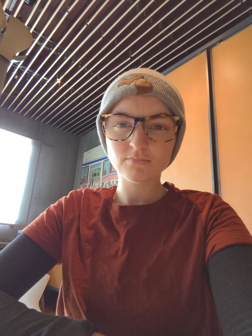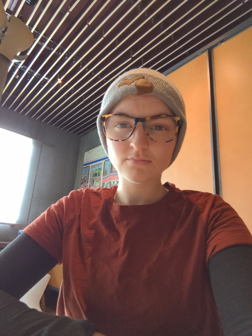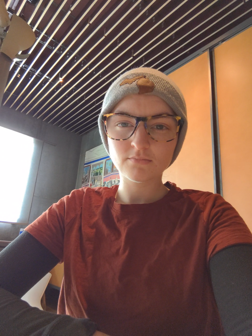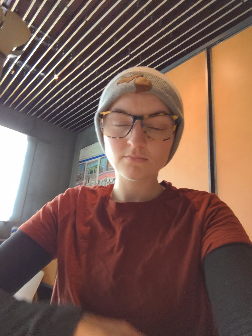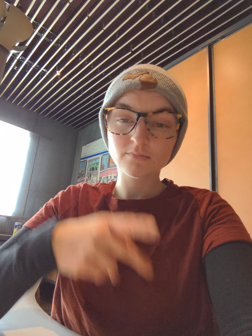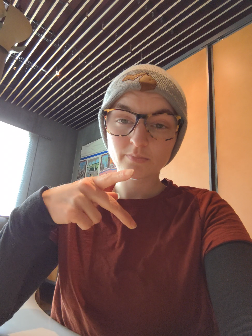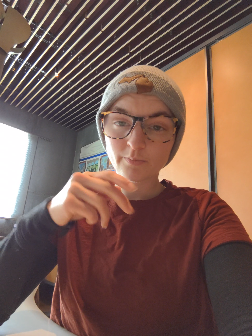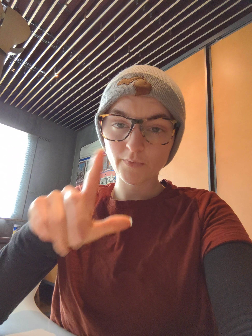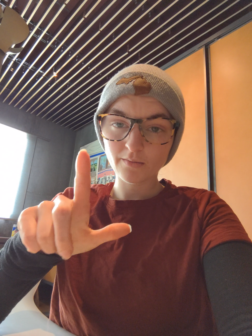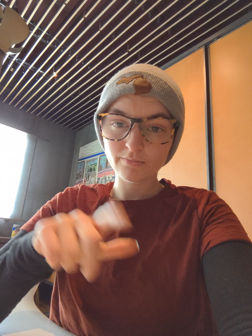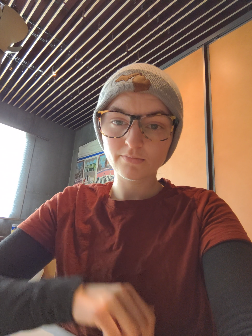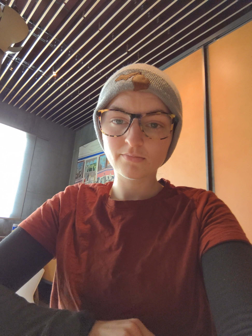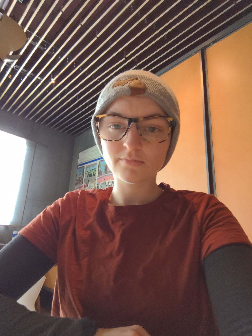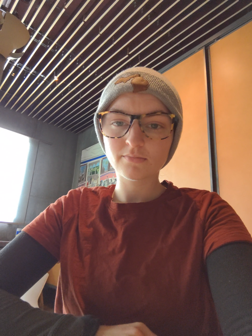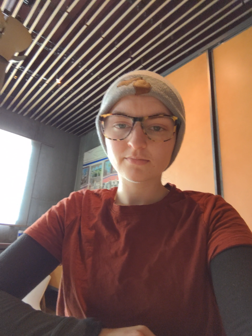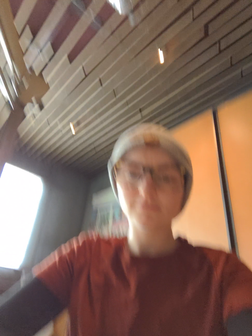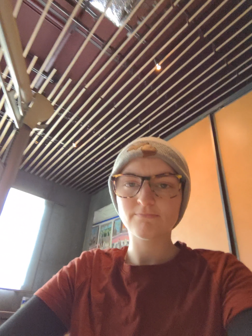pool